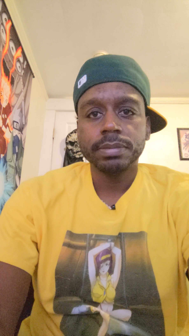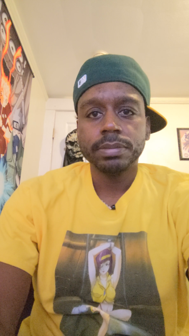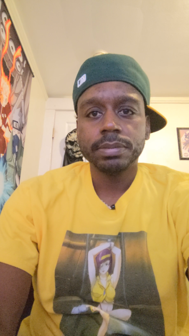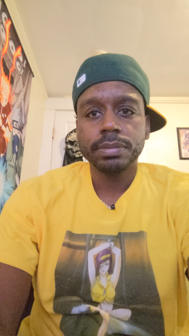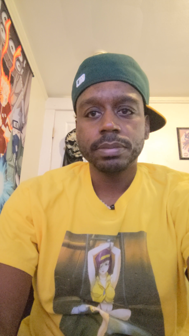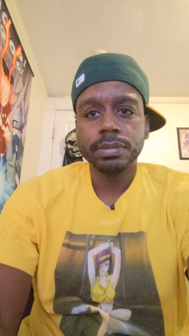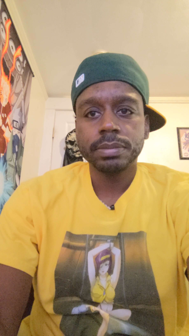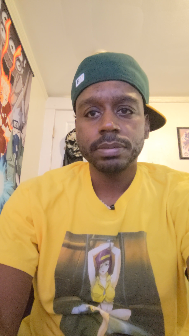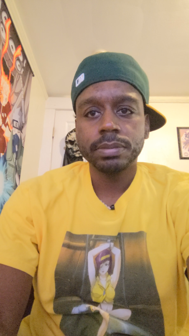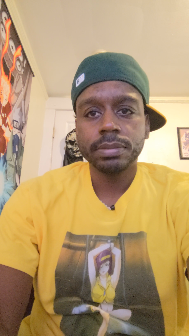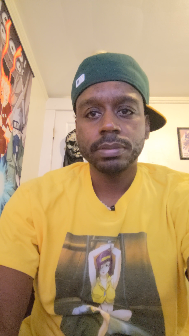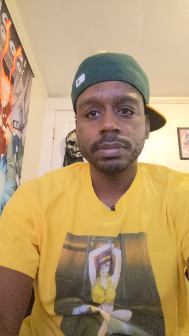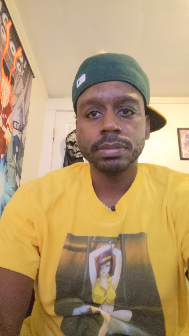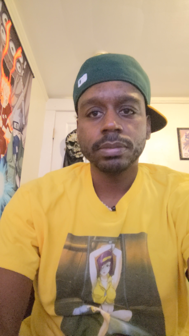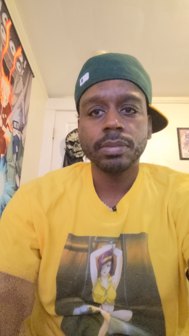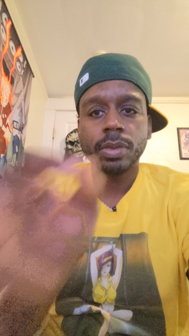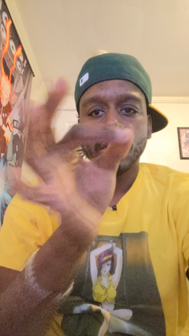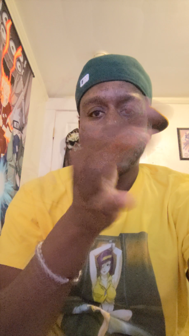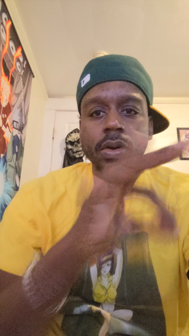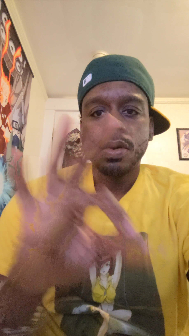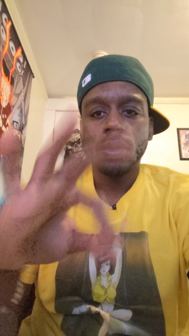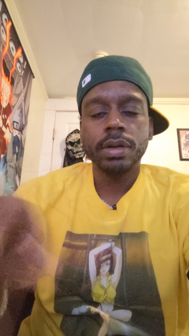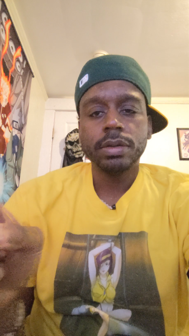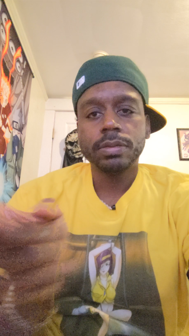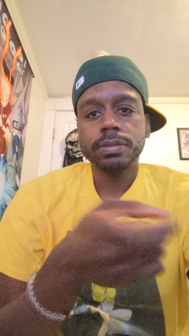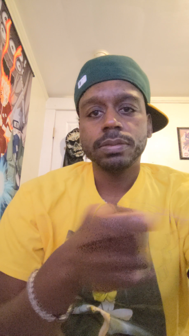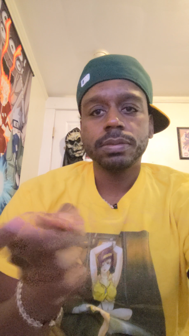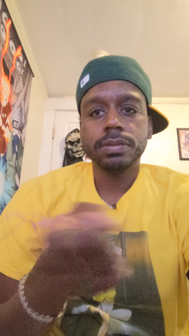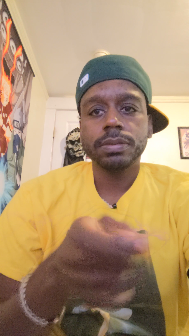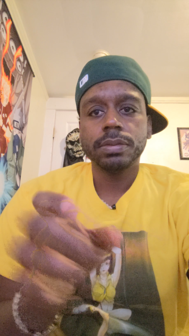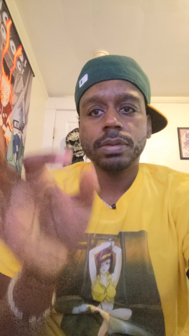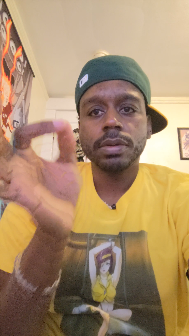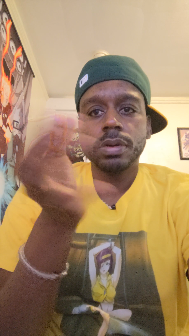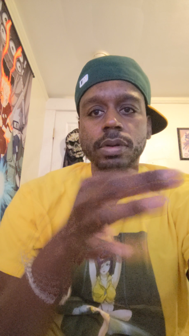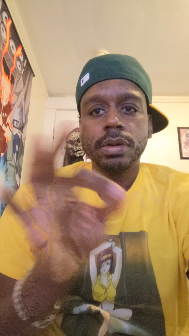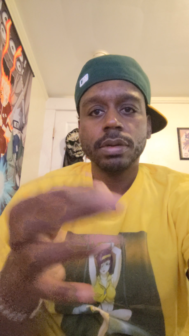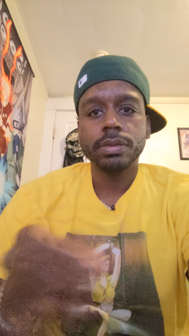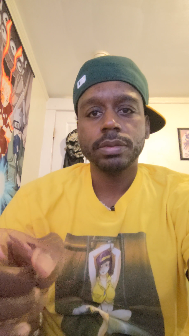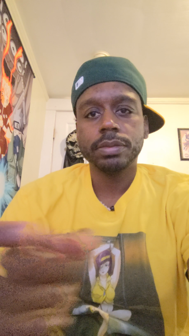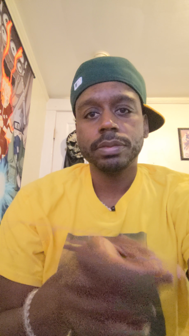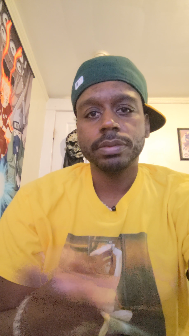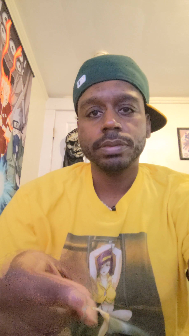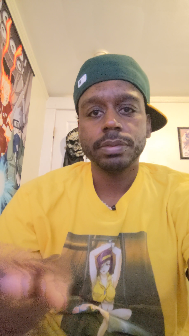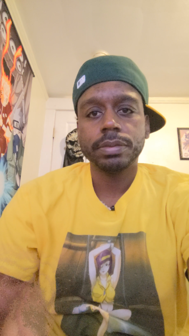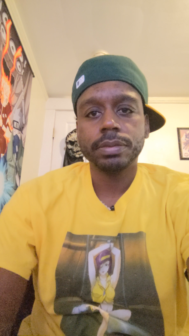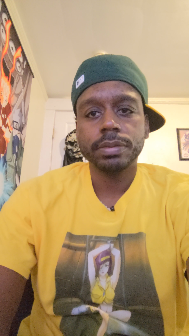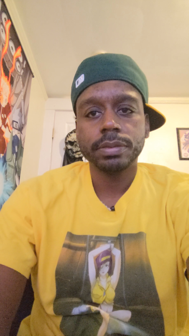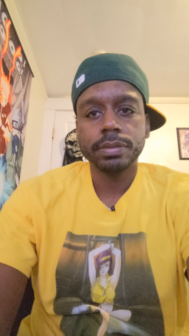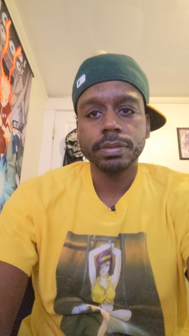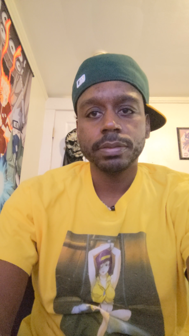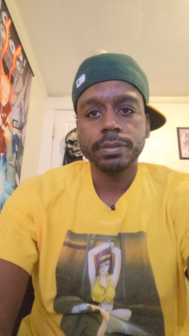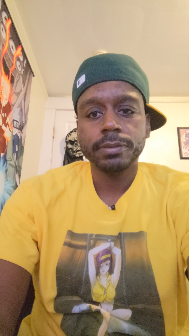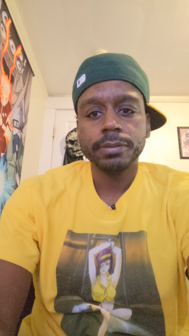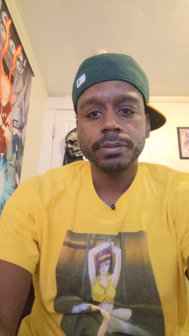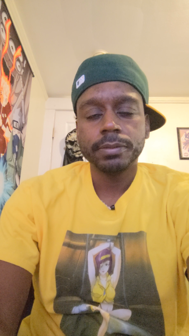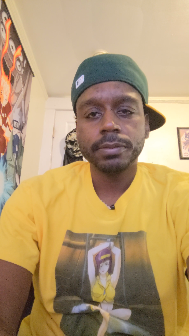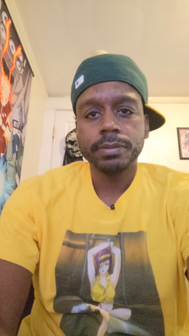hose